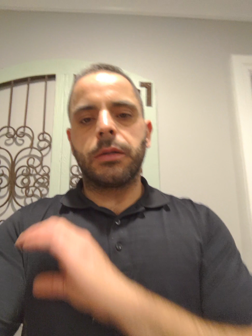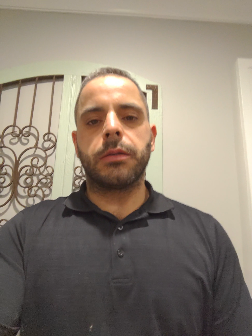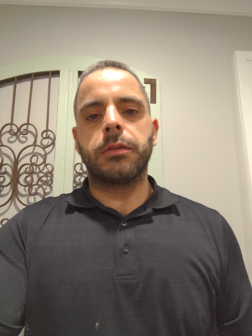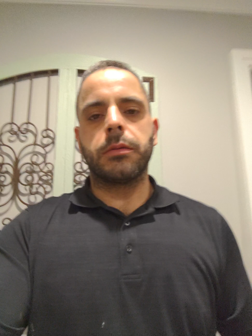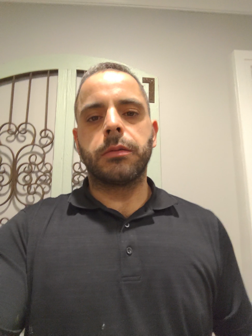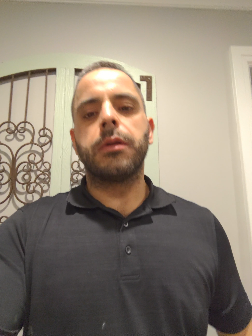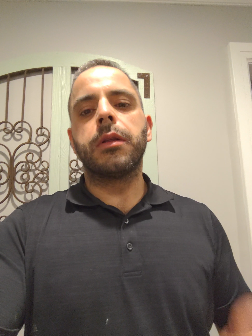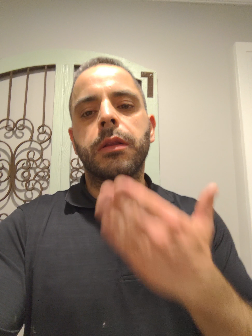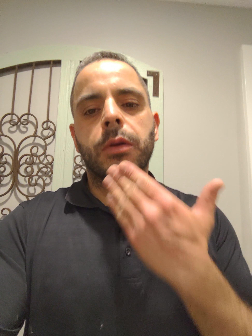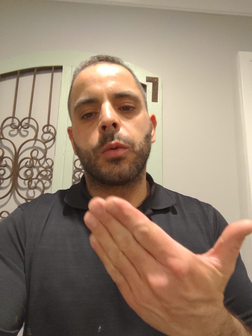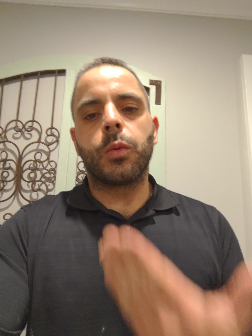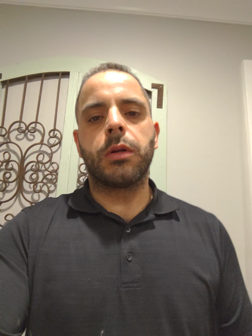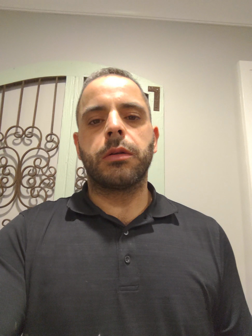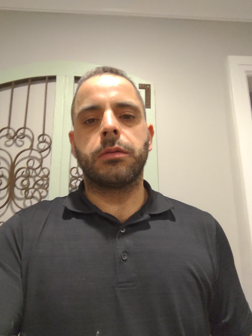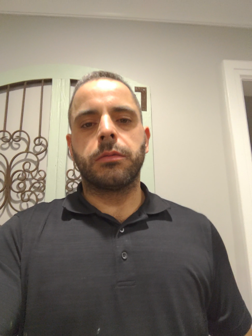thank you